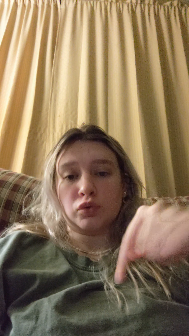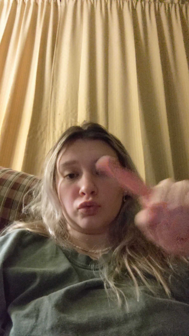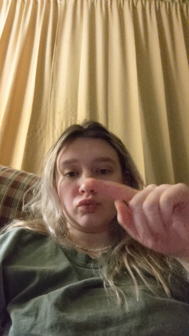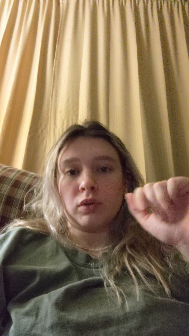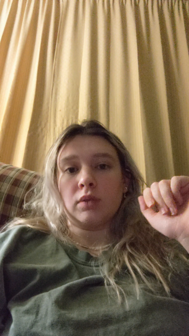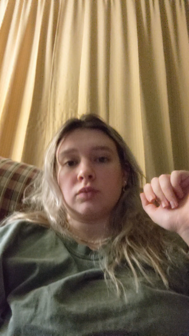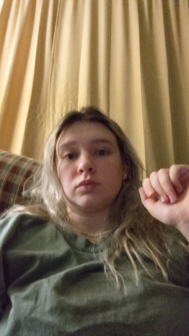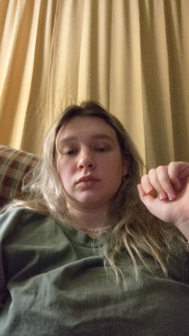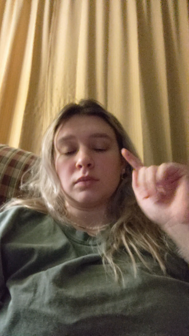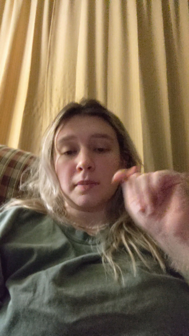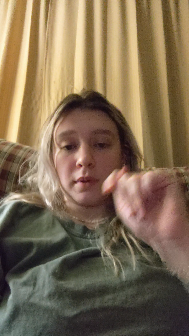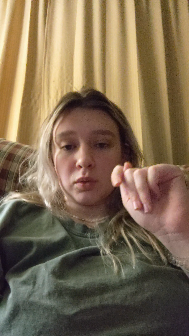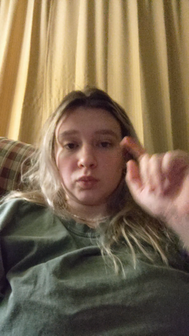bathroom